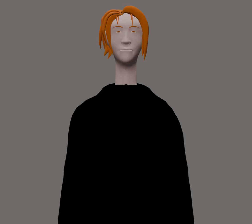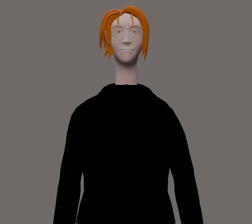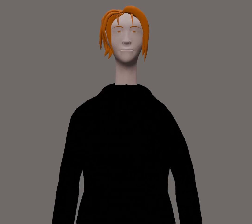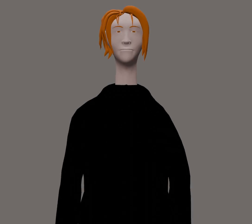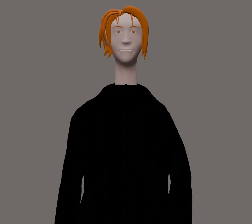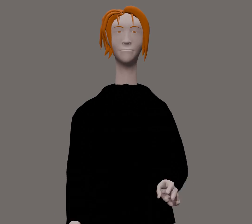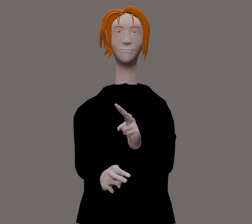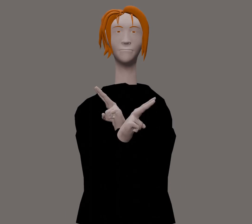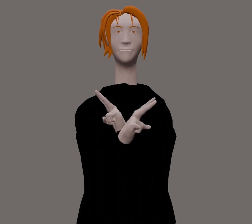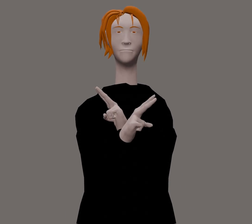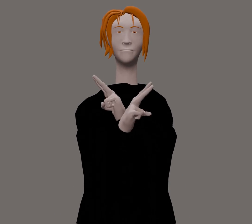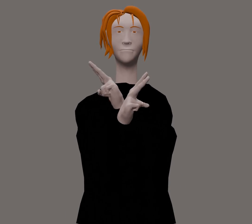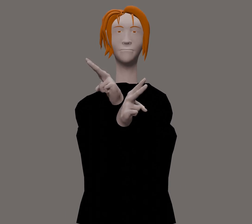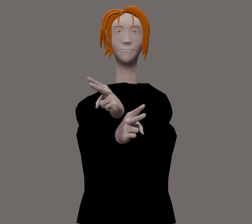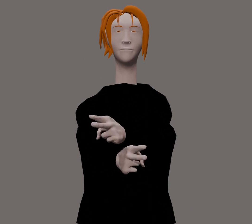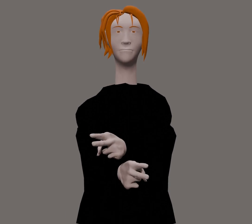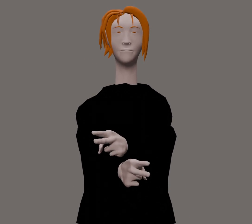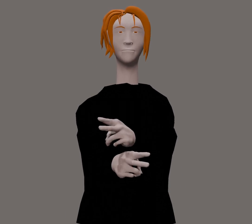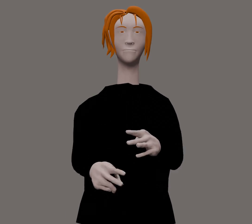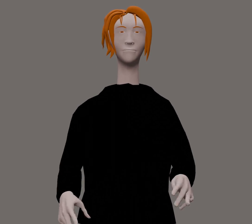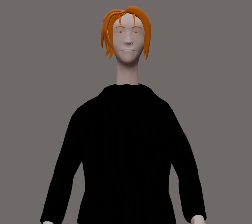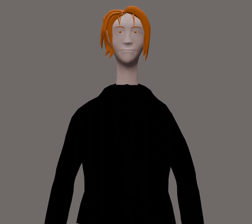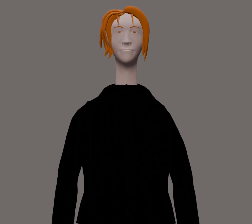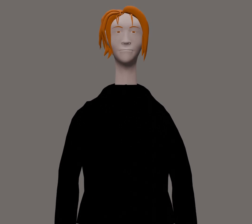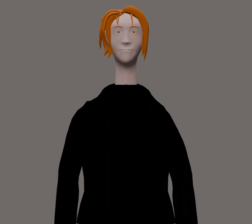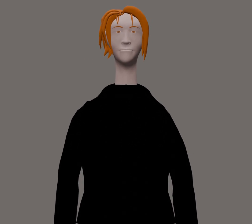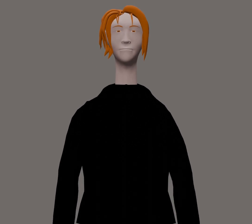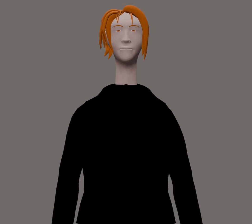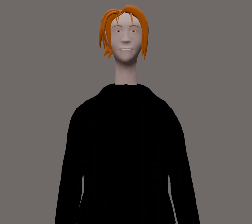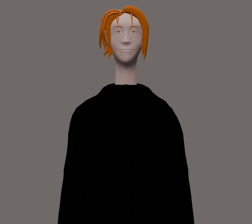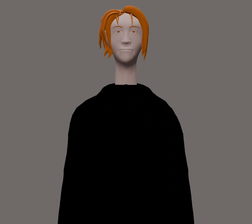Borrow From Me